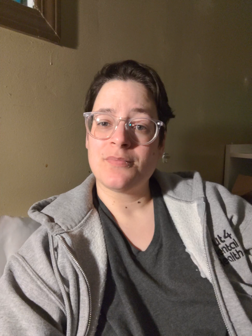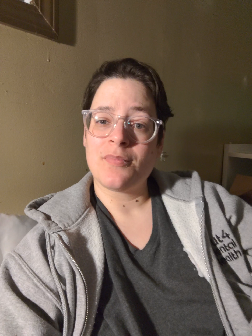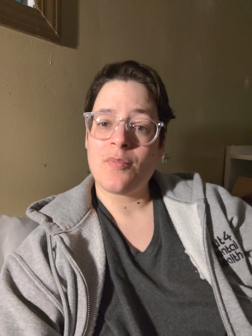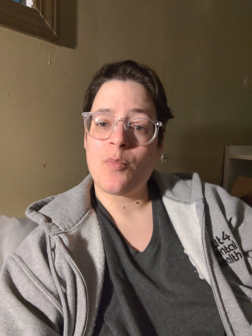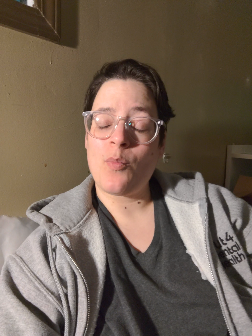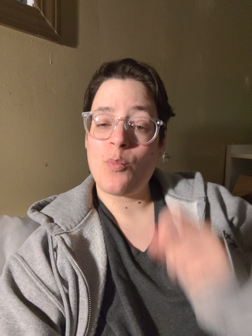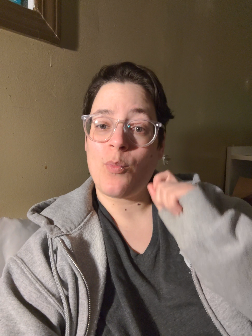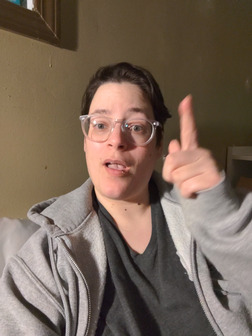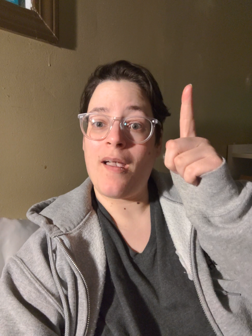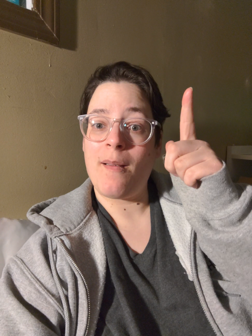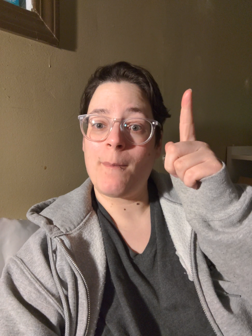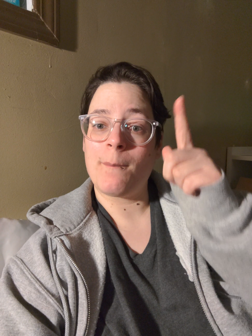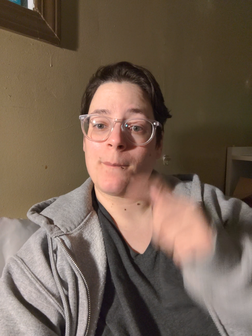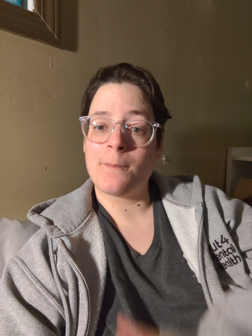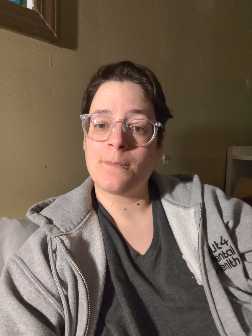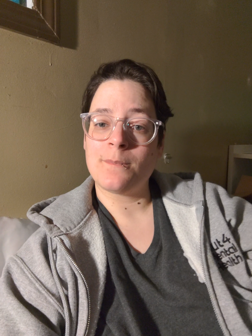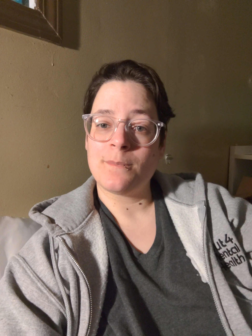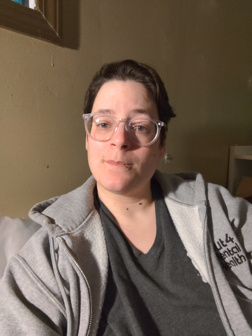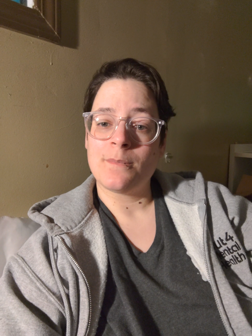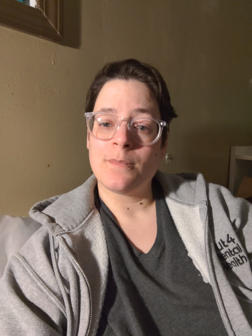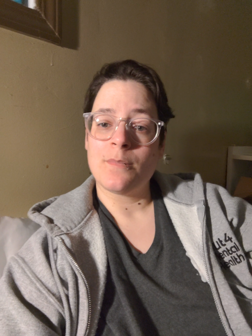wake